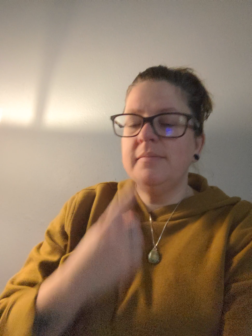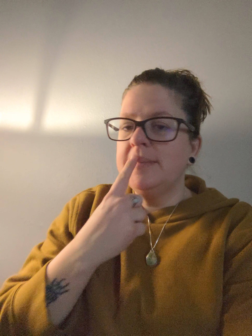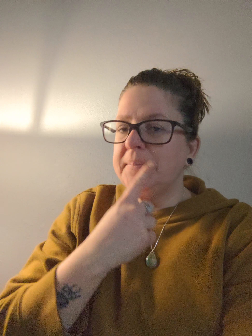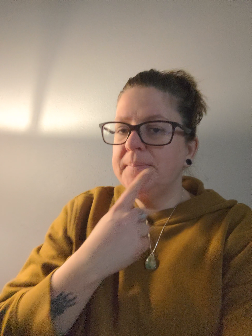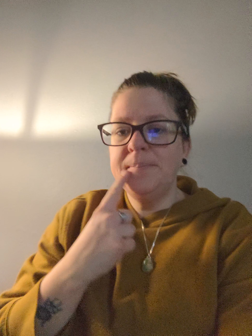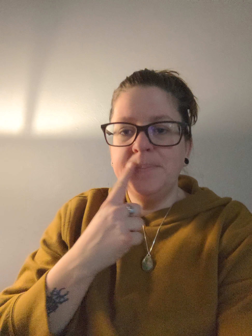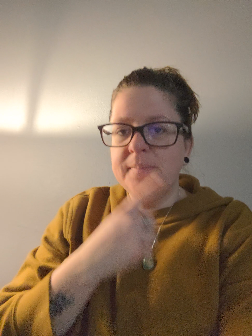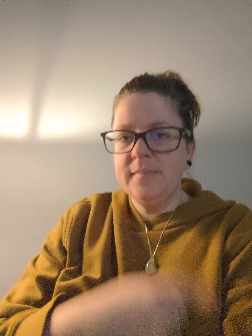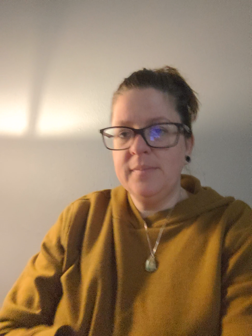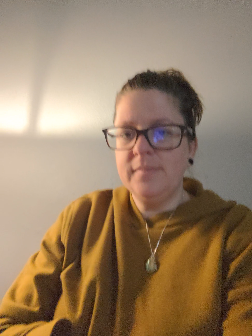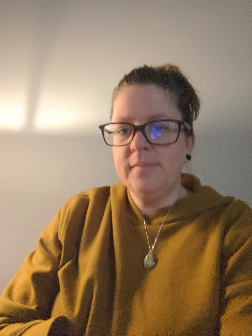lips